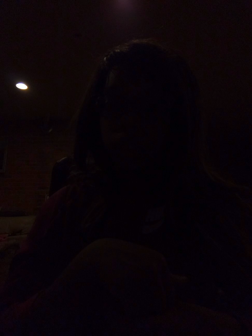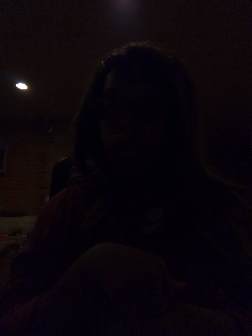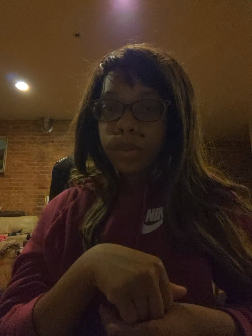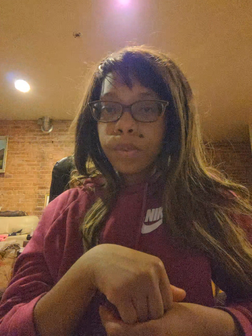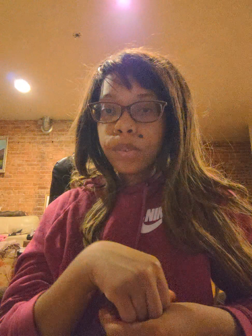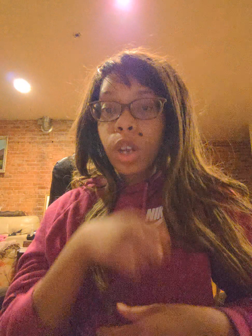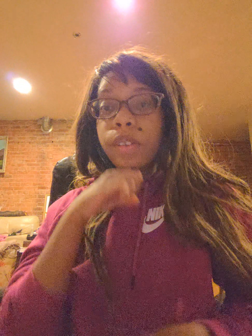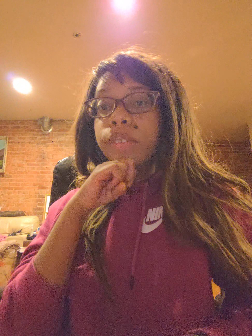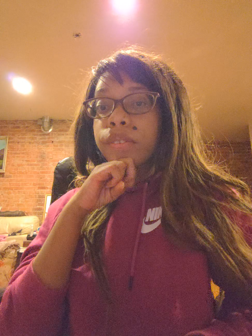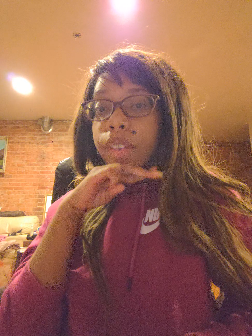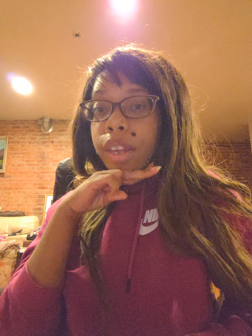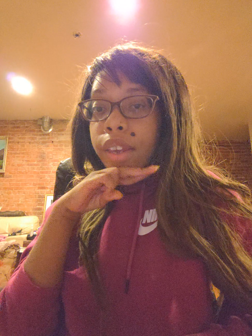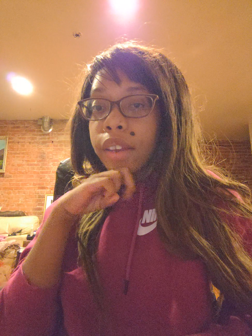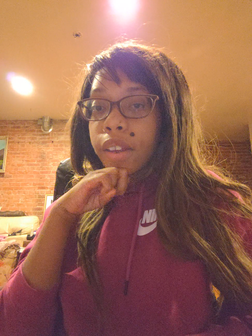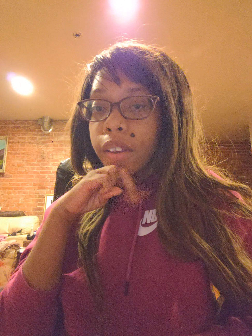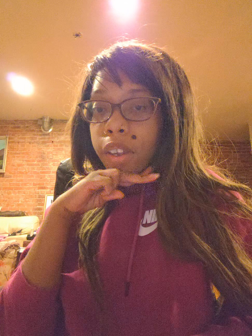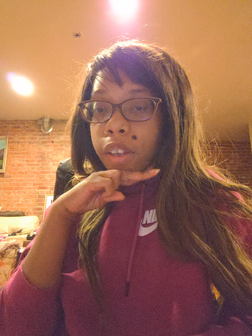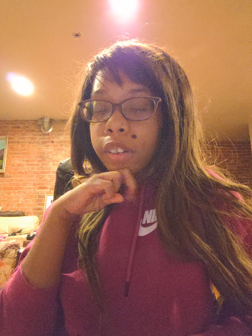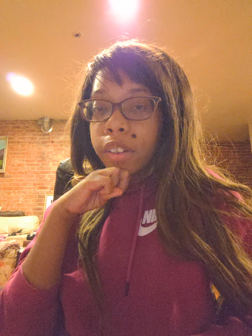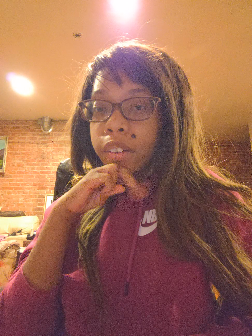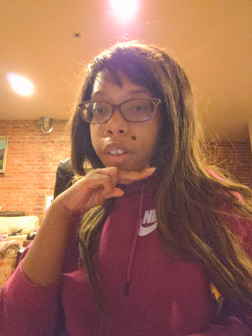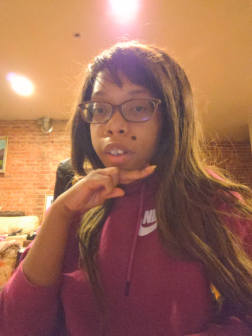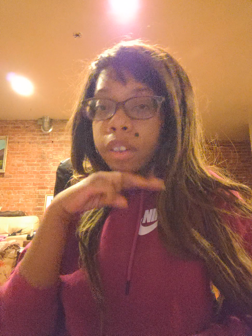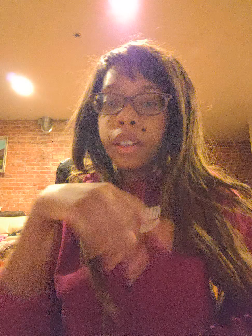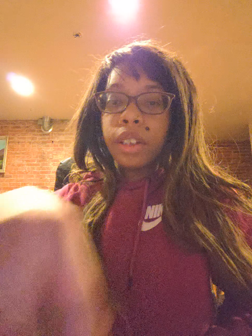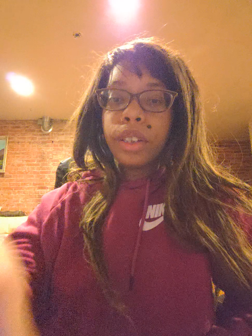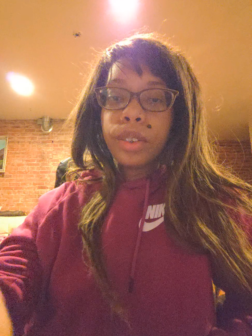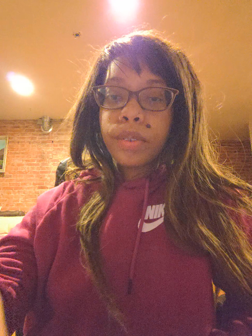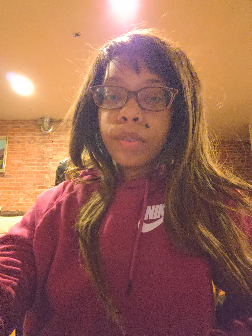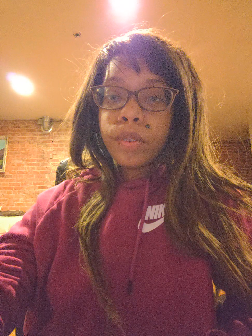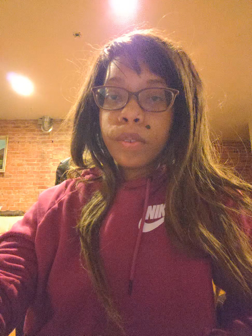frog